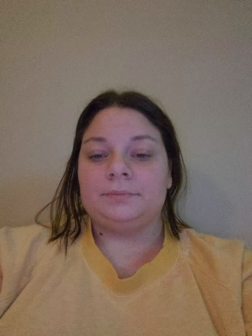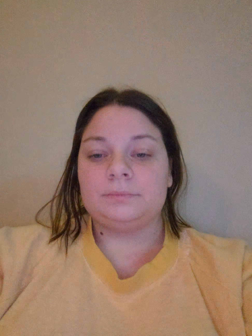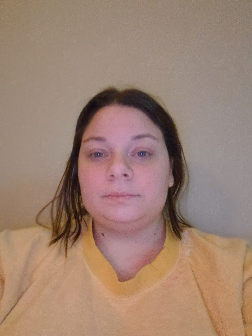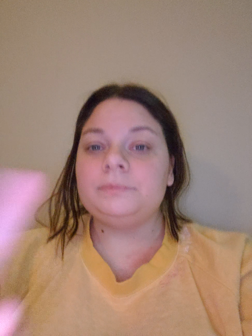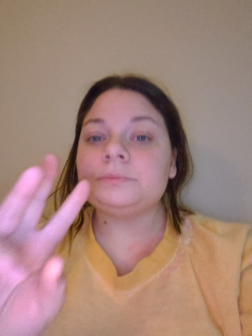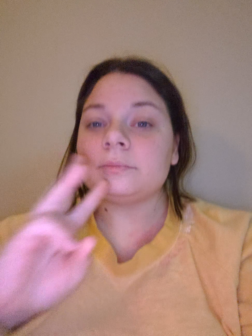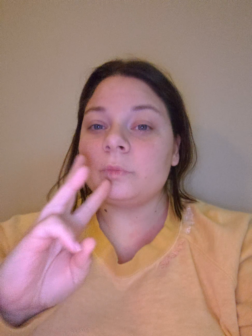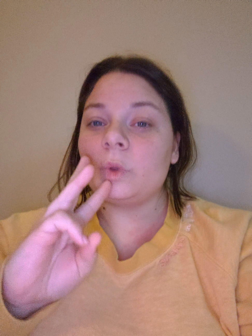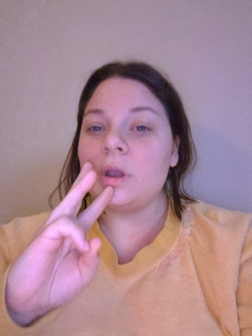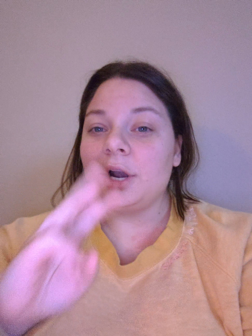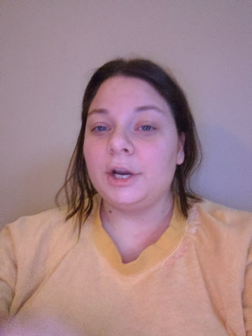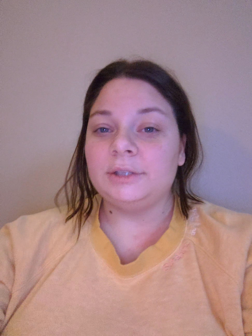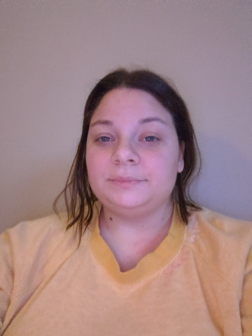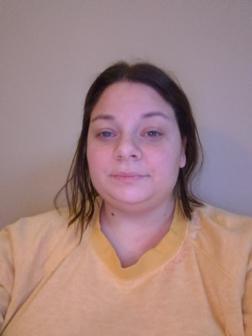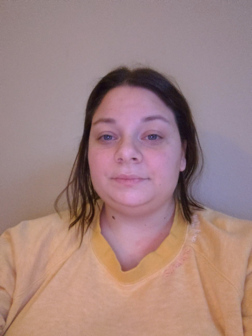water